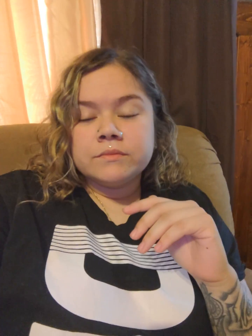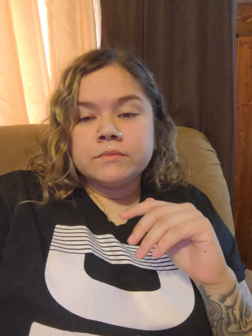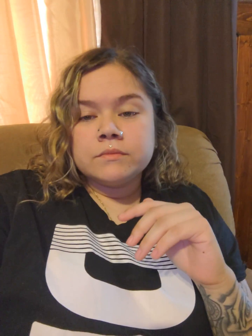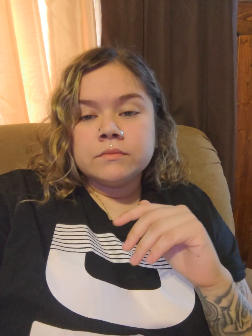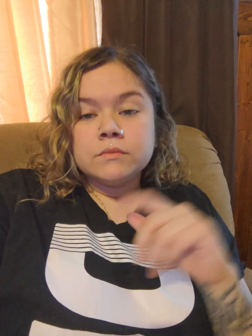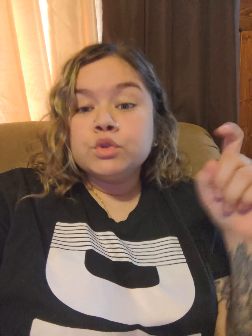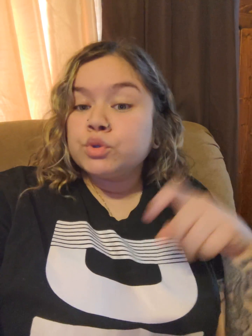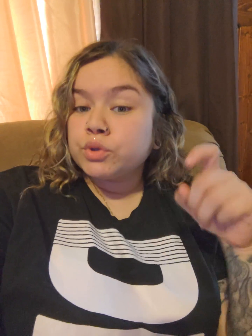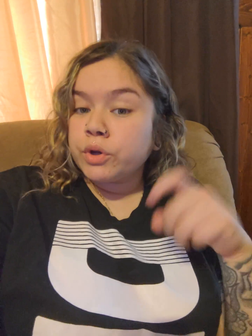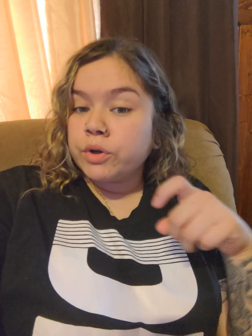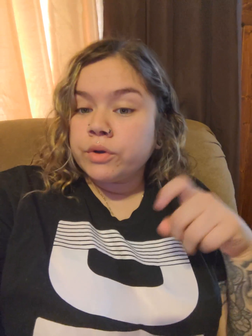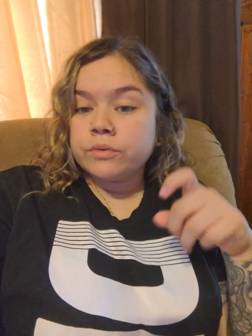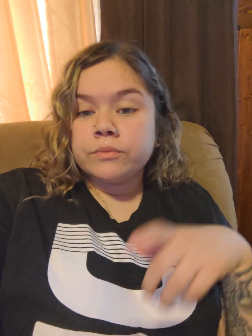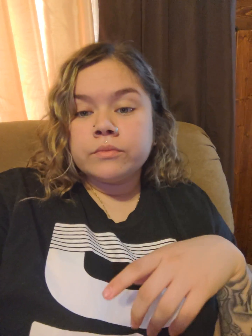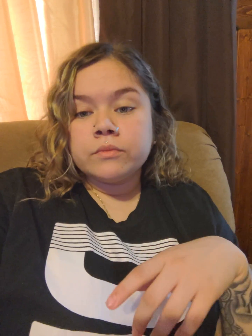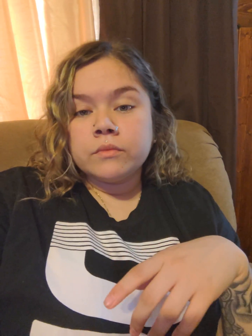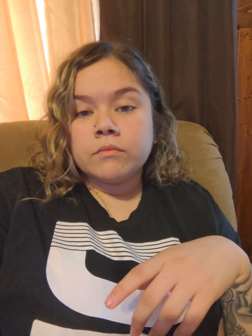should